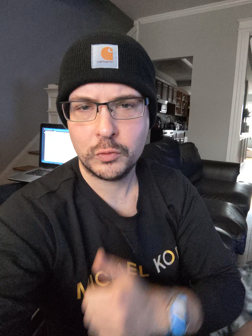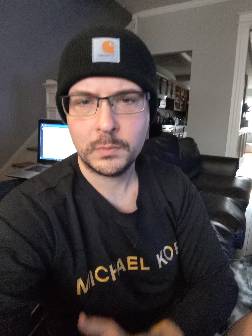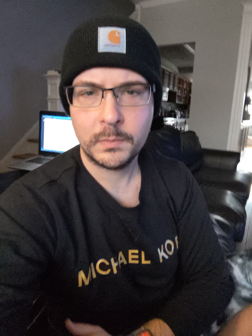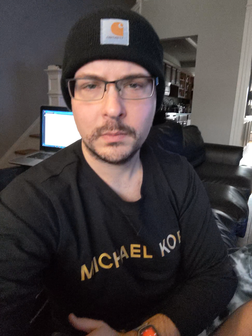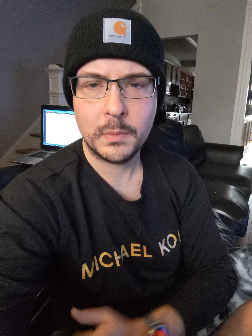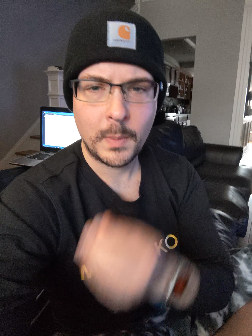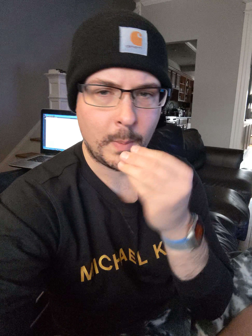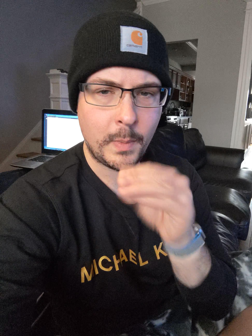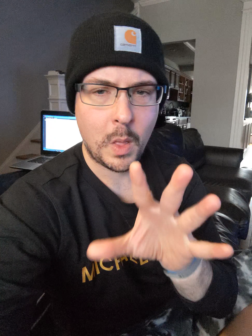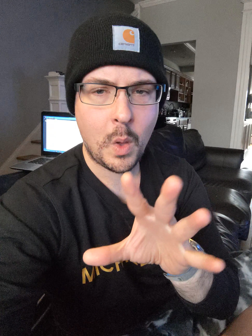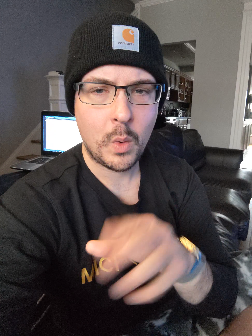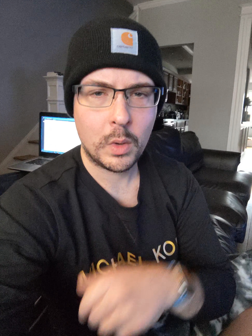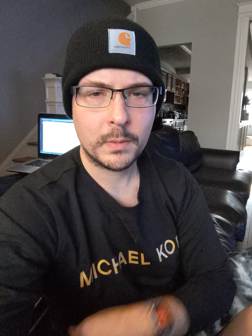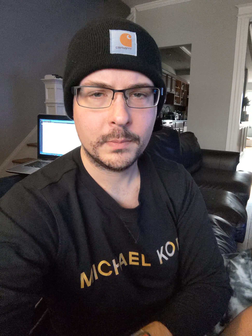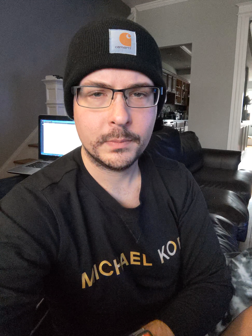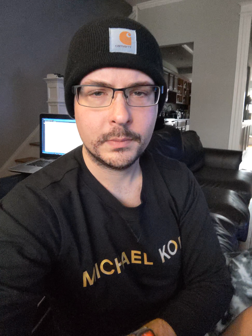blow